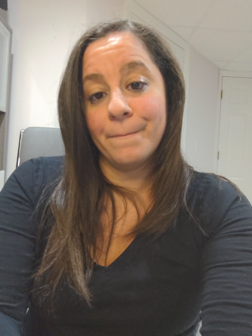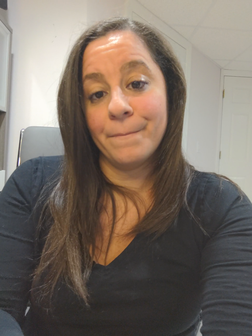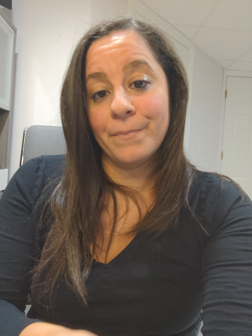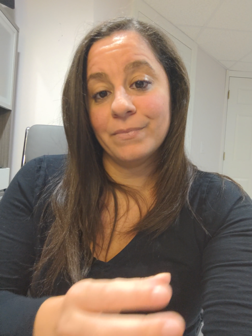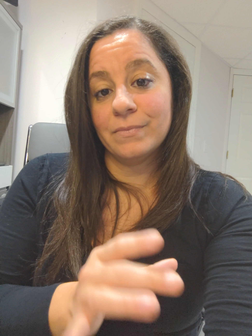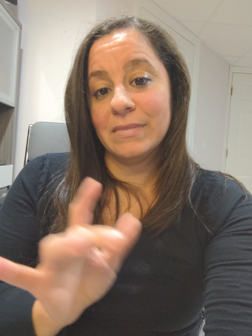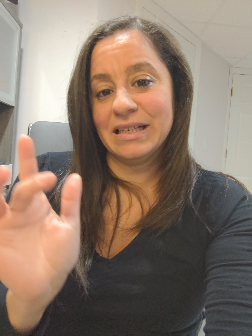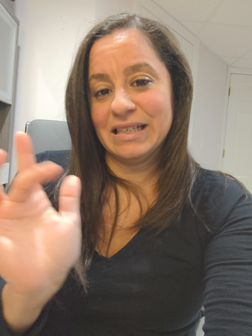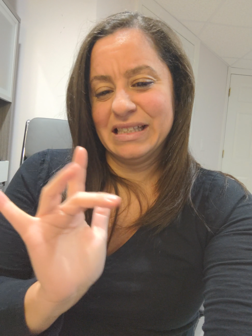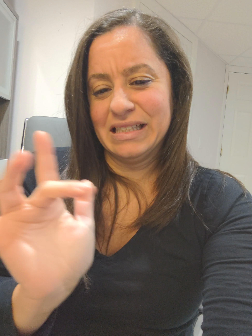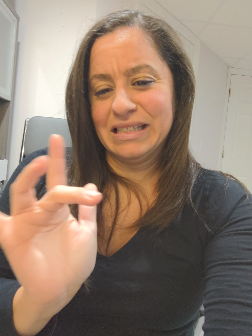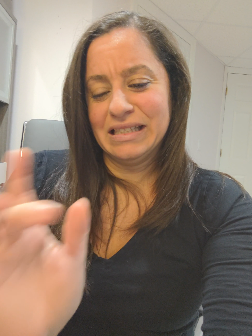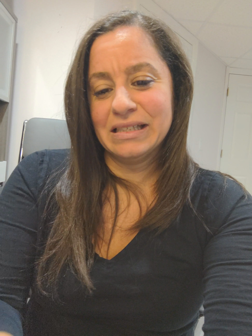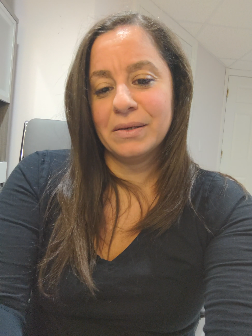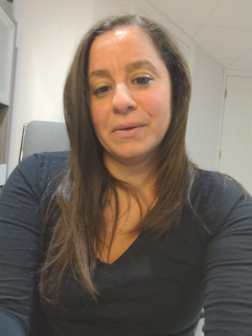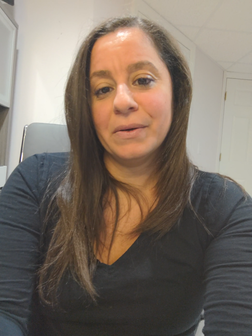yucky